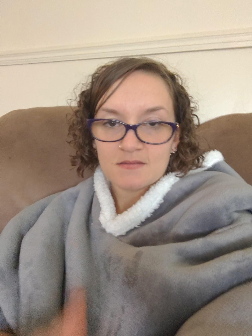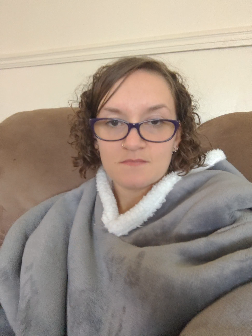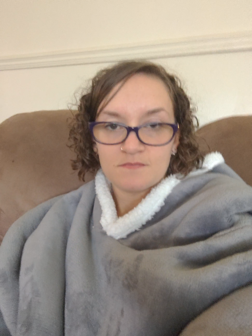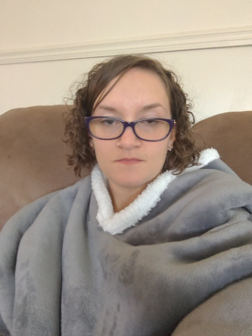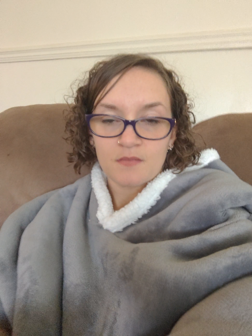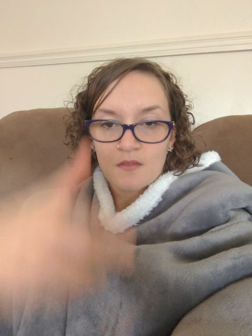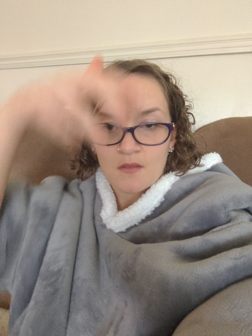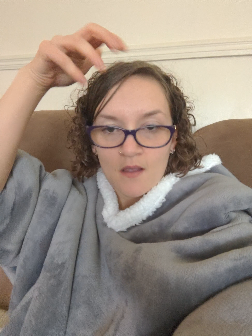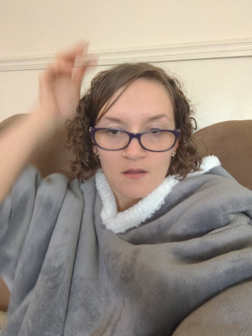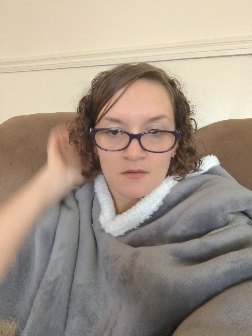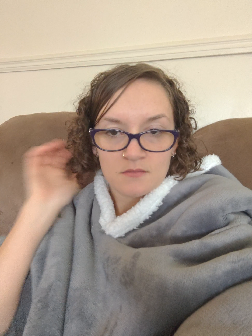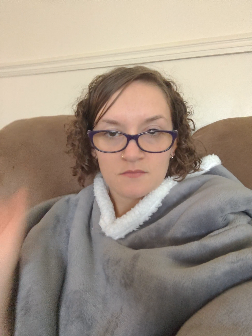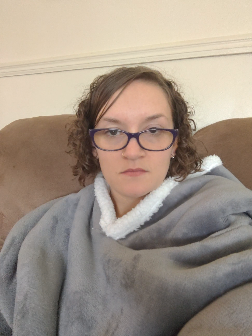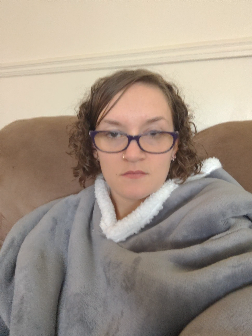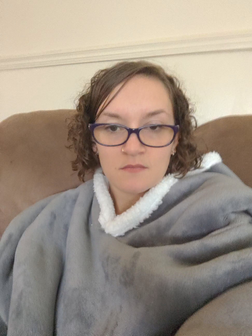lion